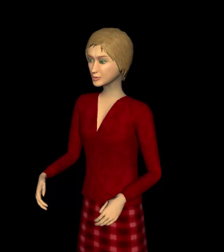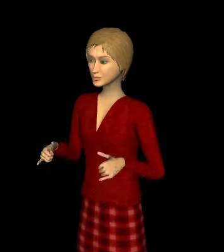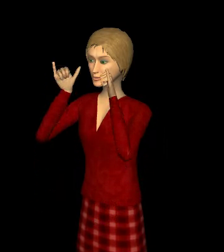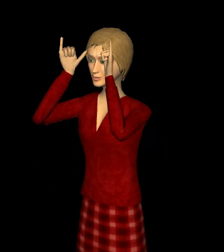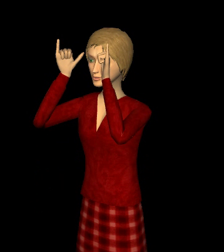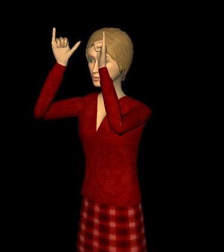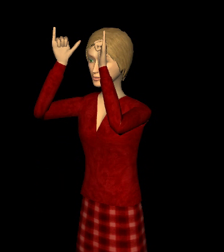لحم بقر